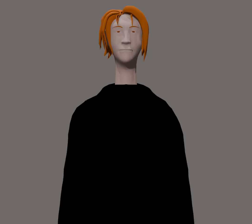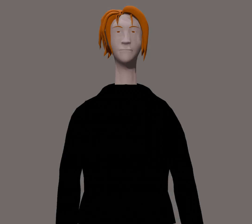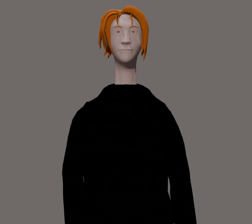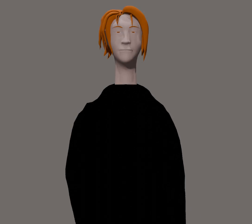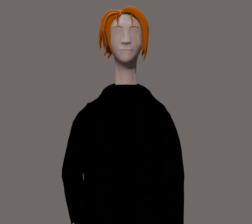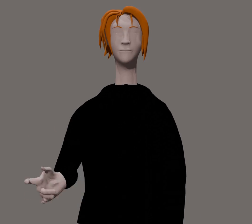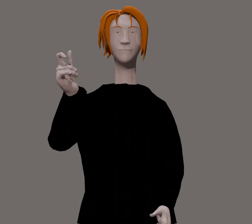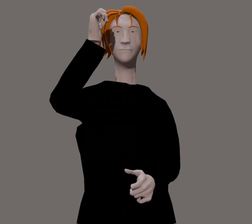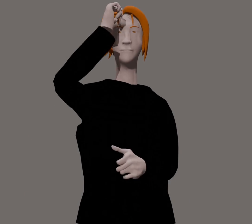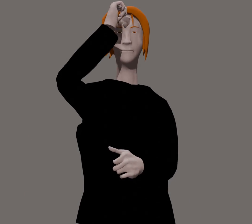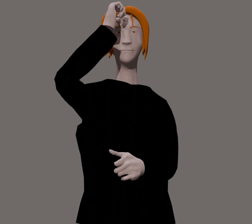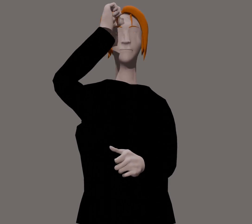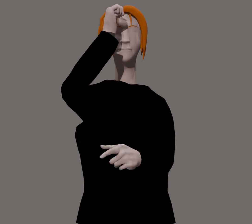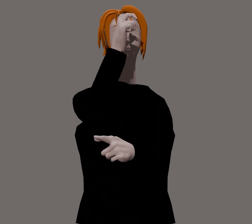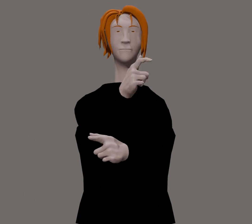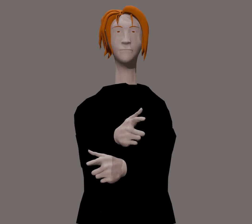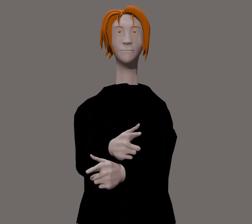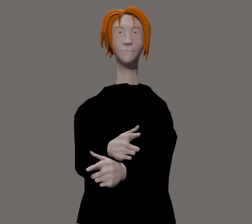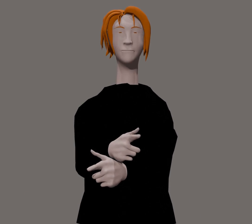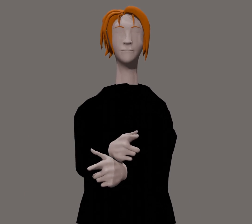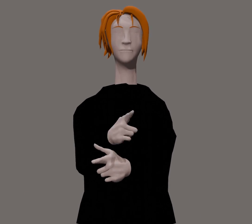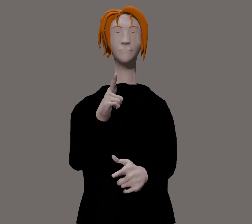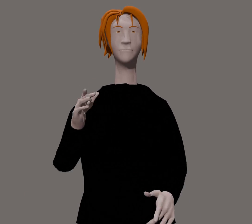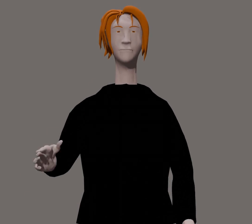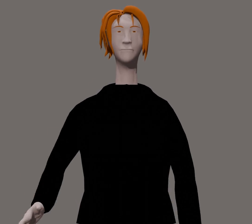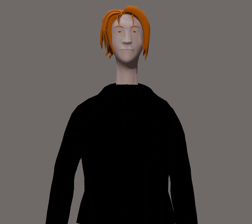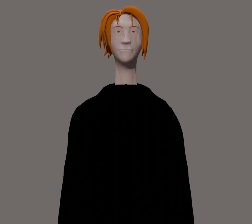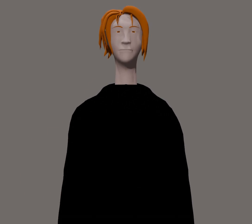Brother